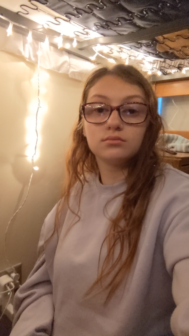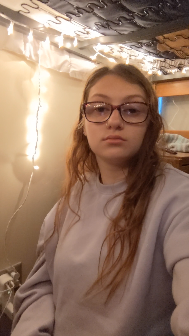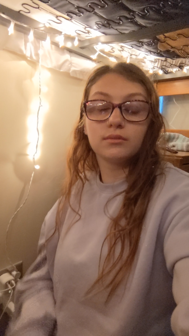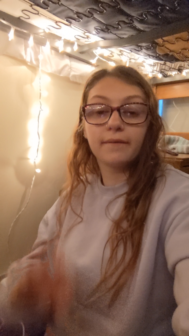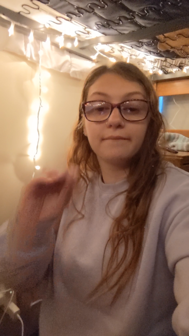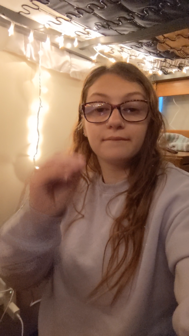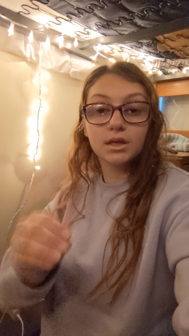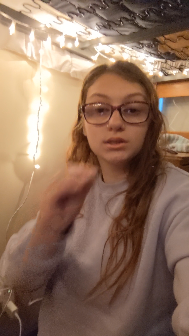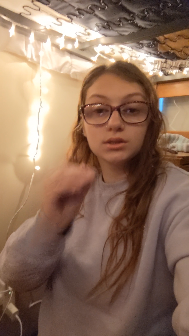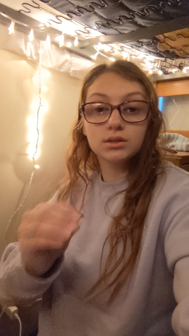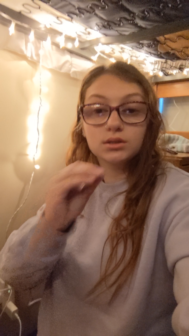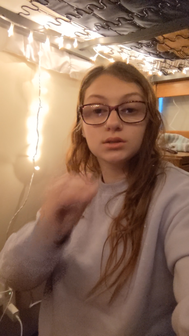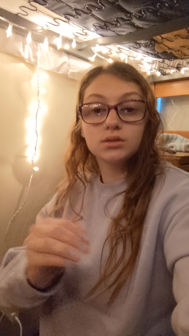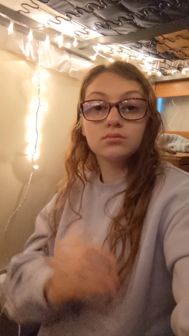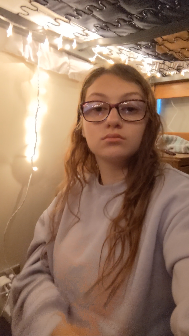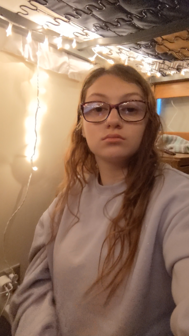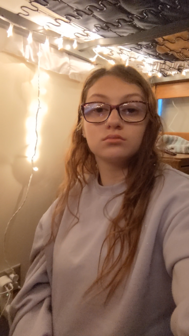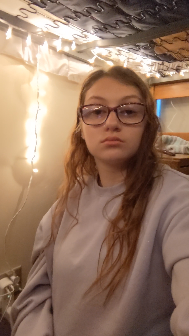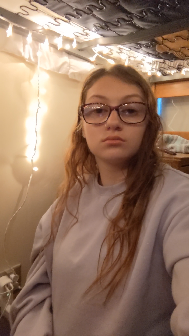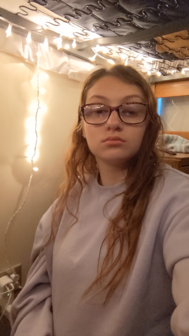fix